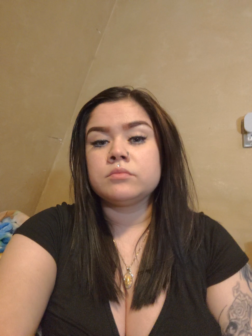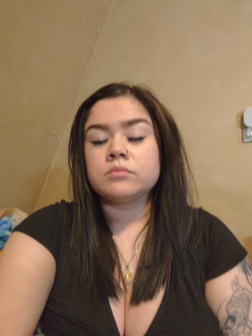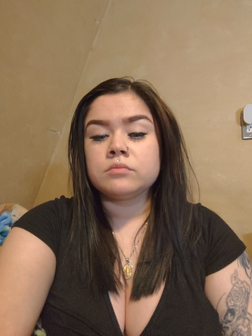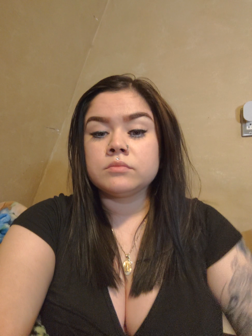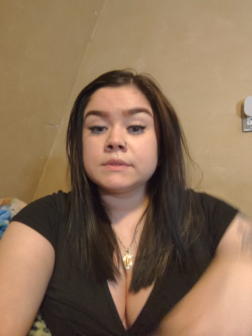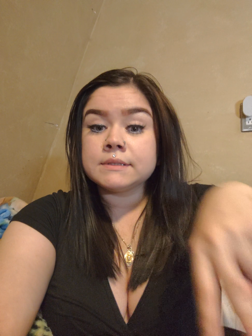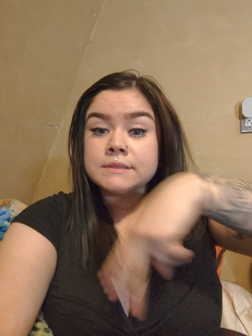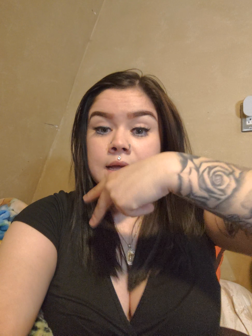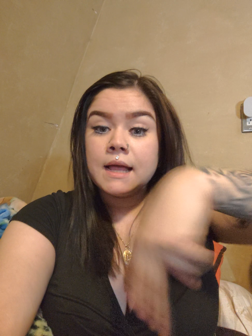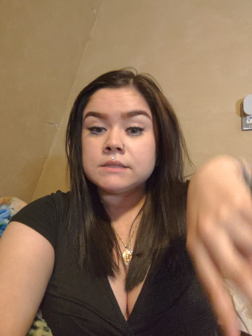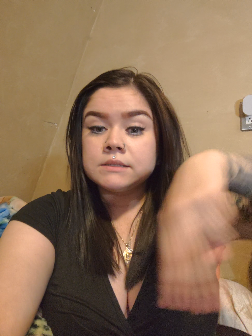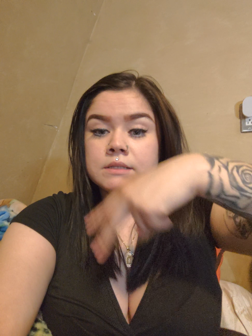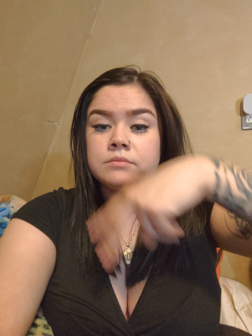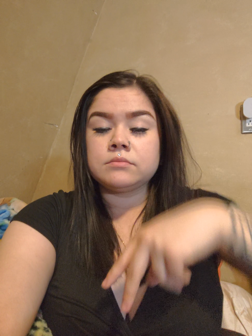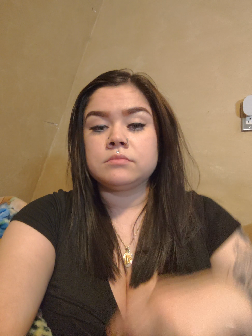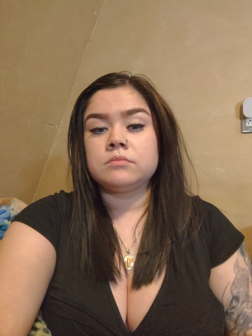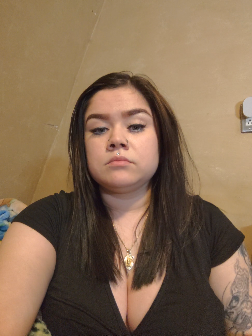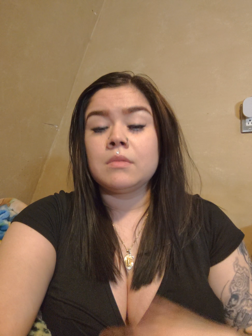dance